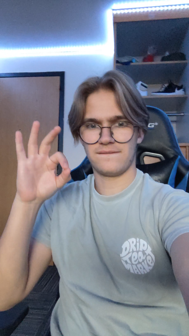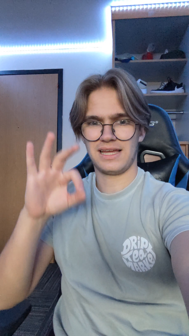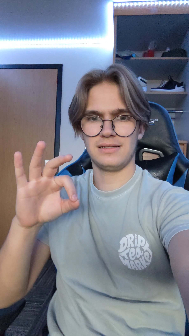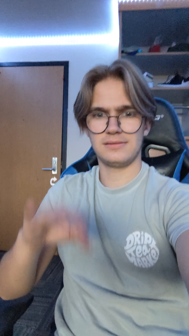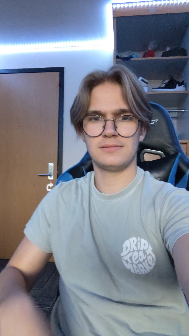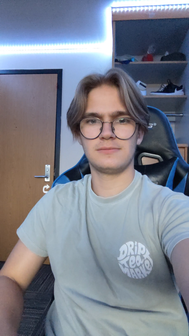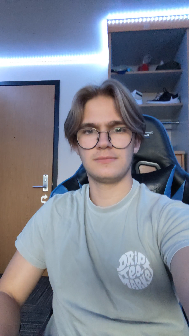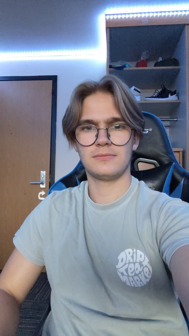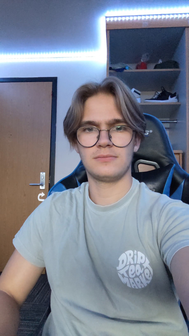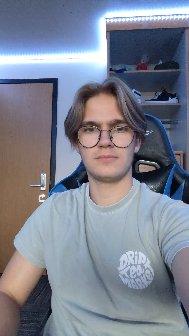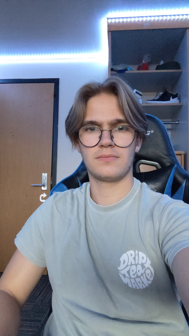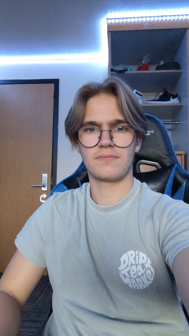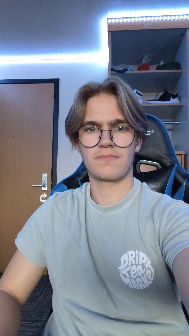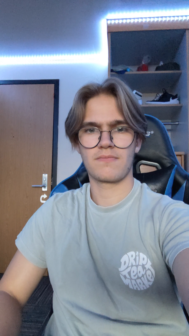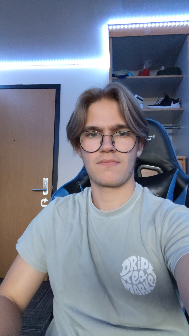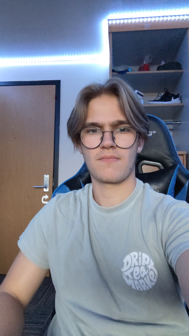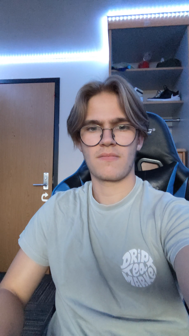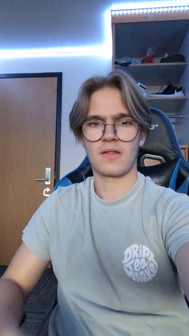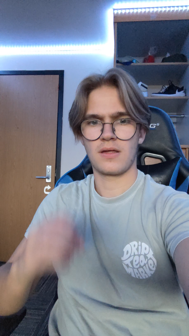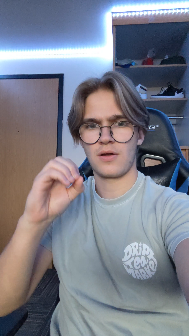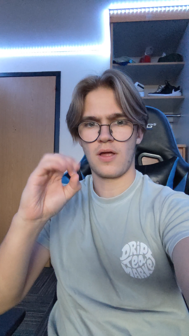of